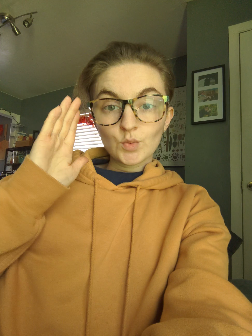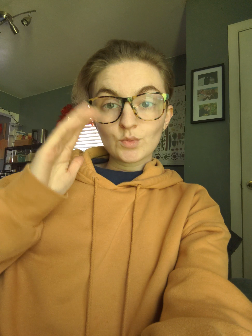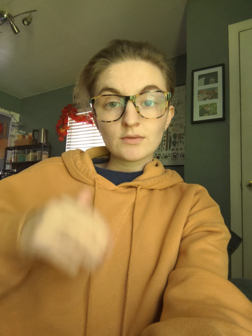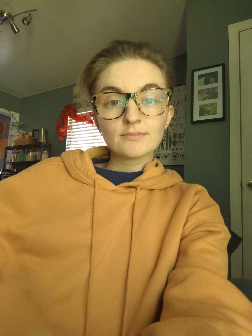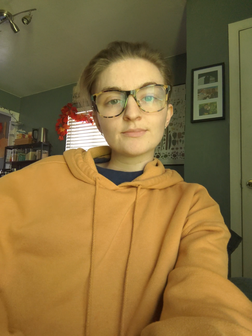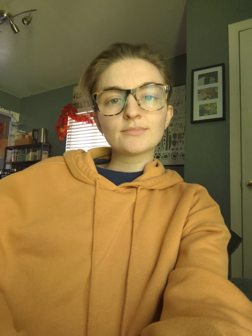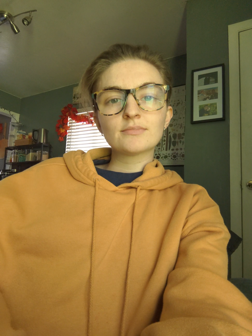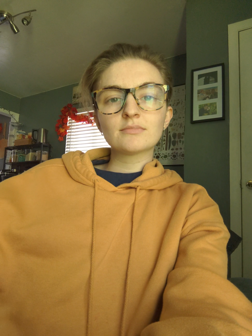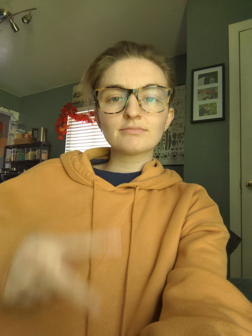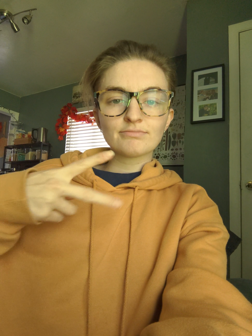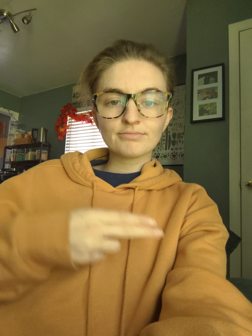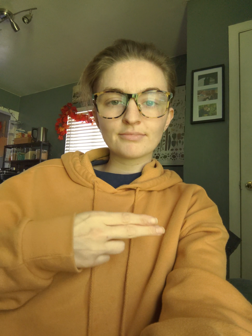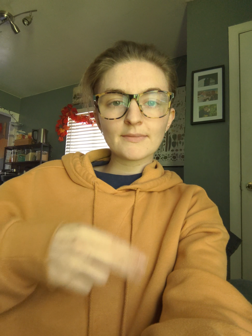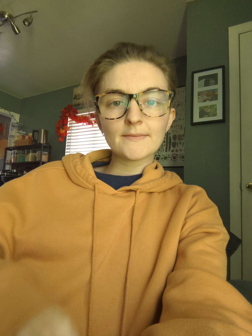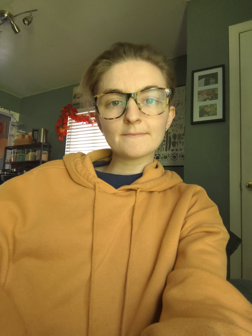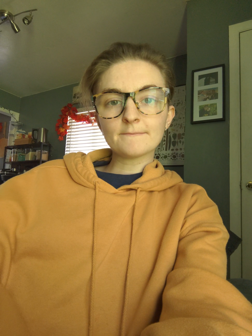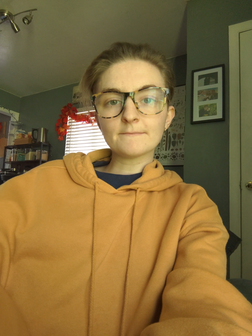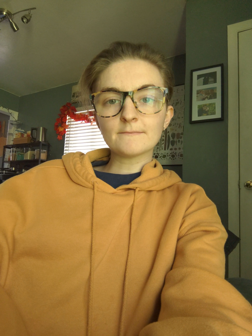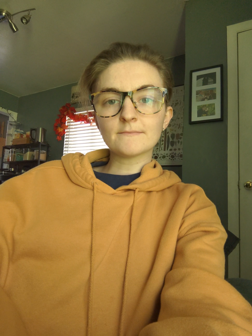cut